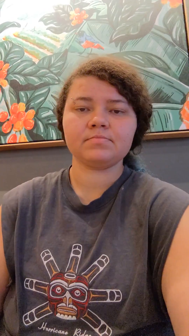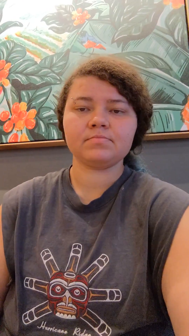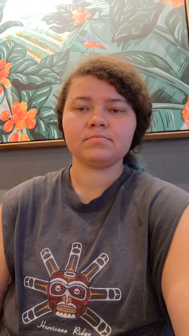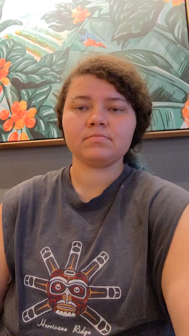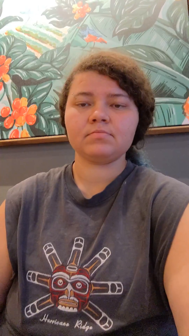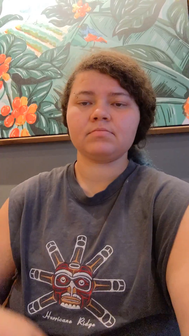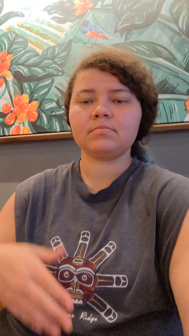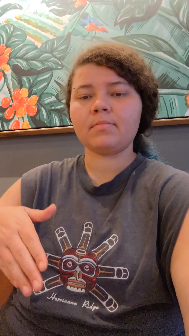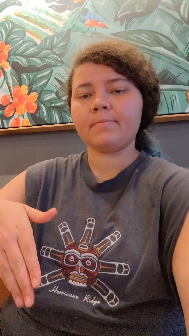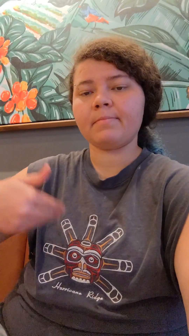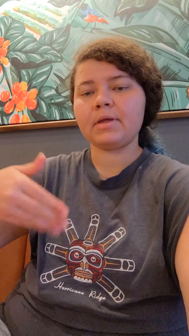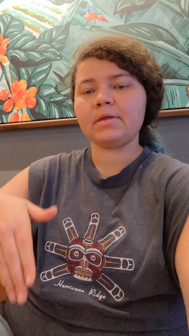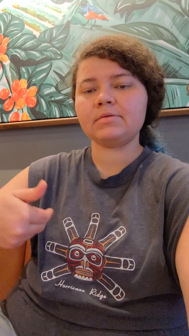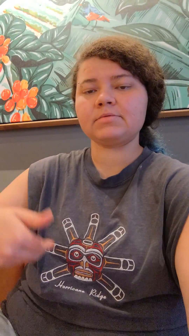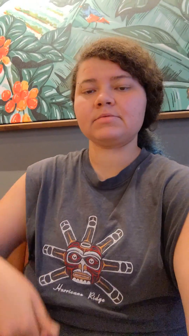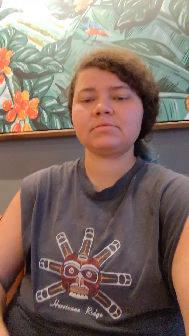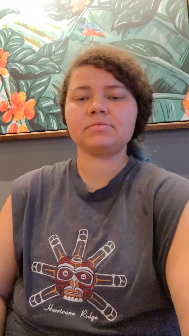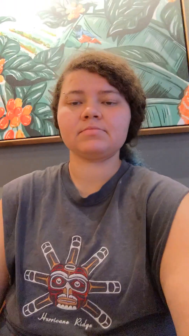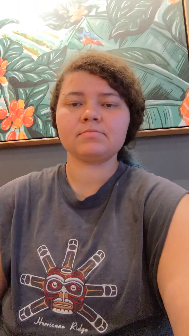pants